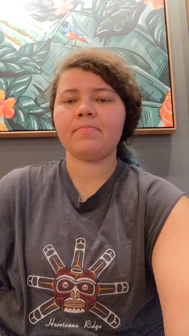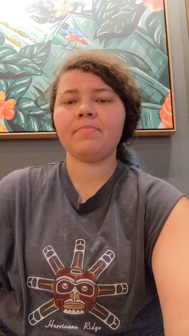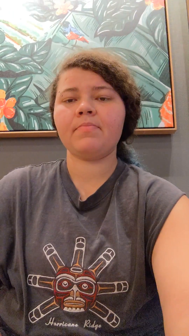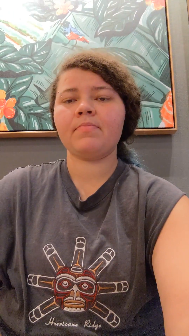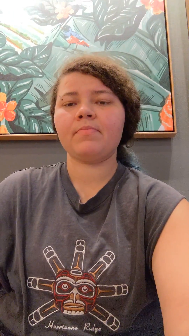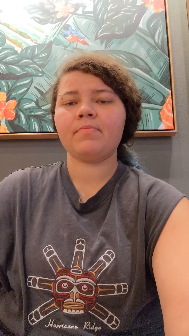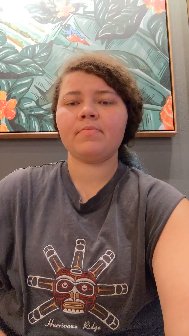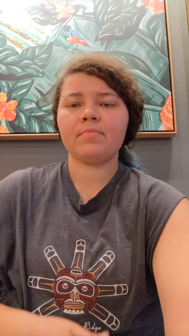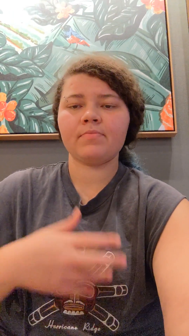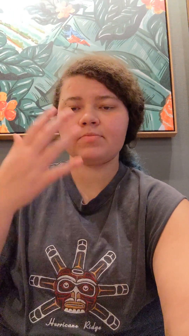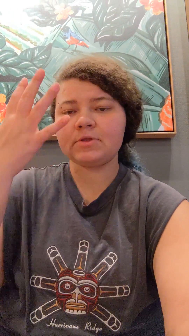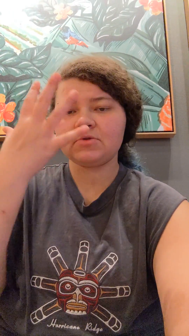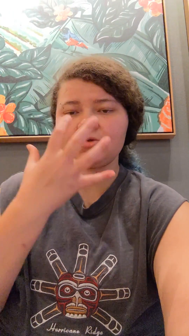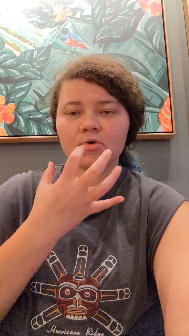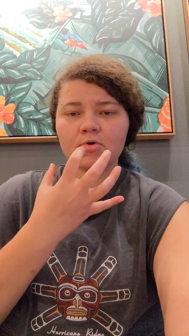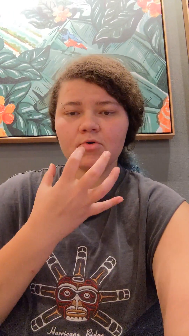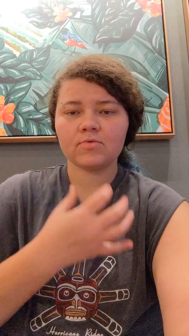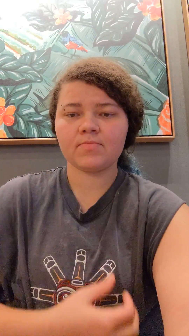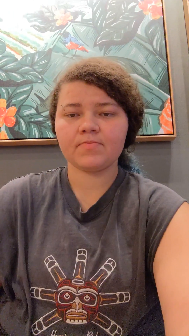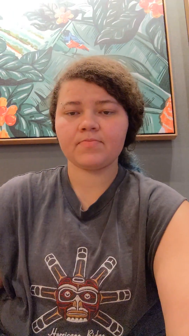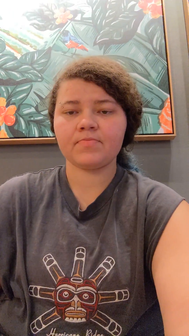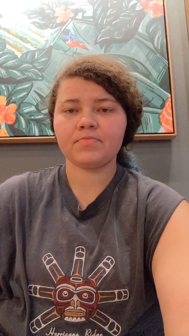dark